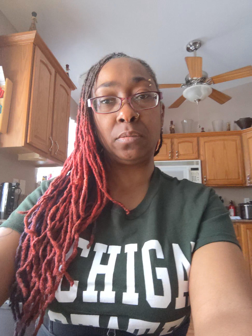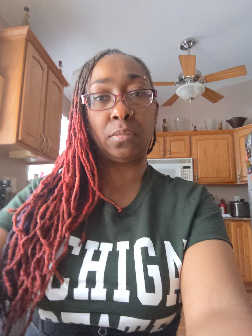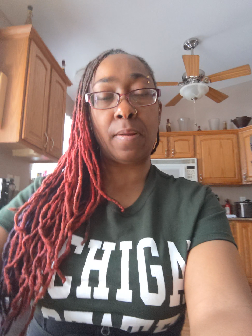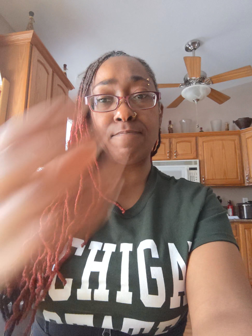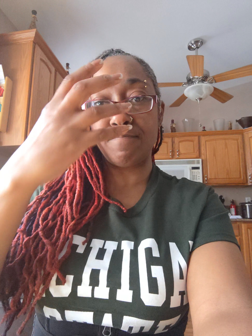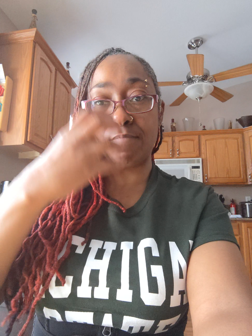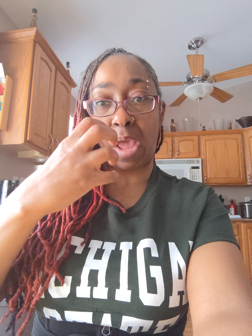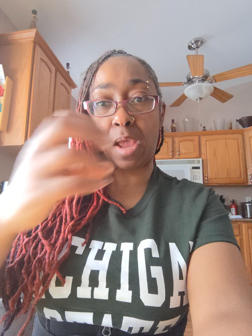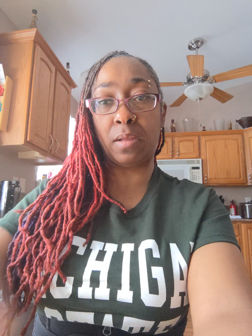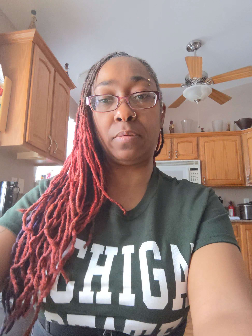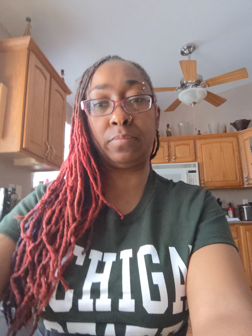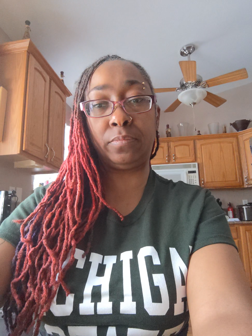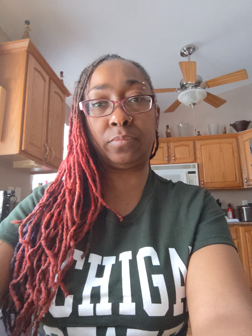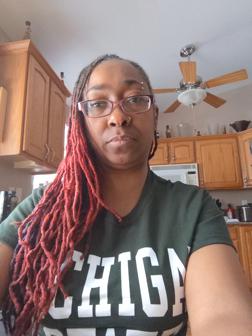mad